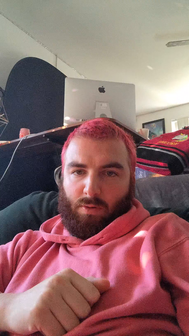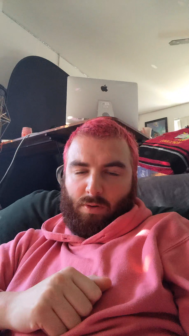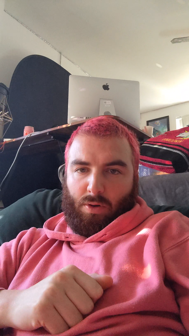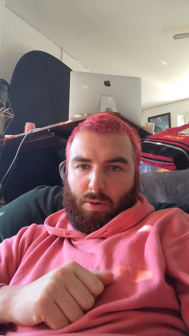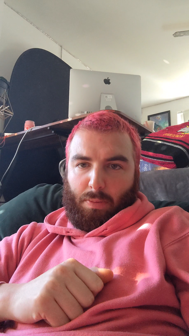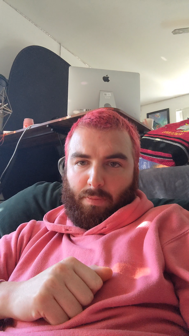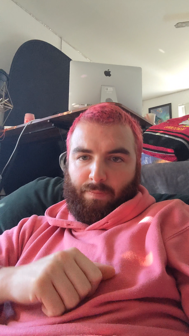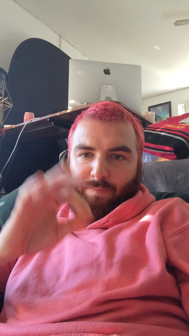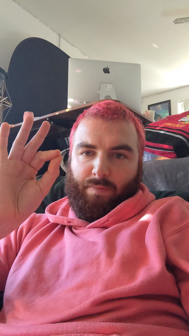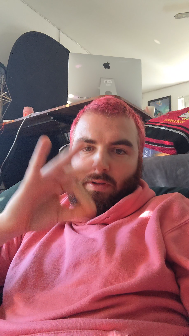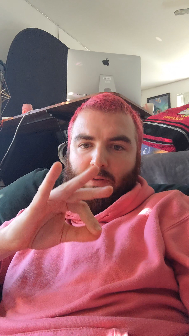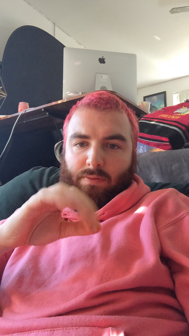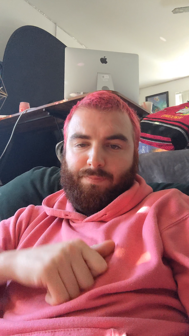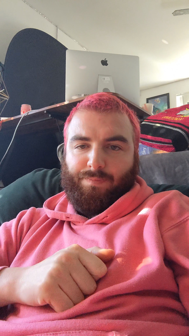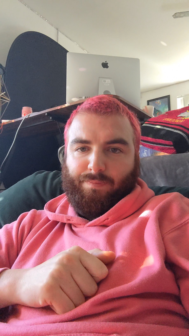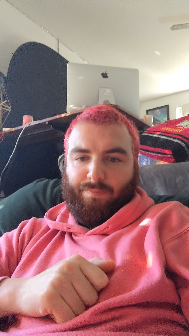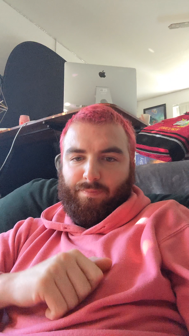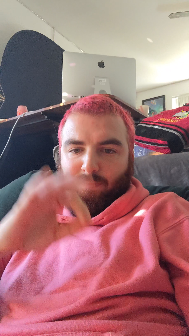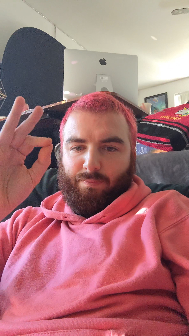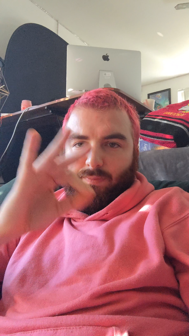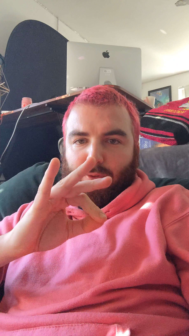fit